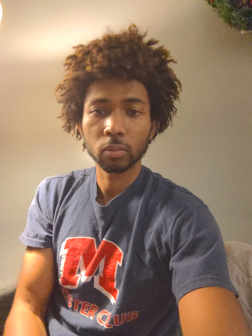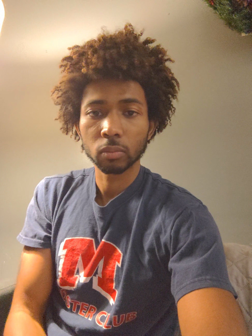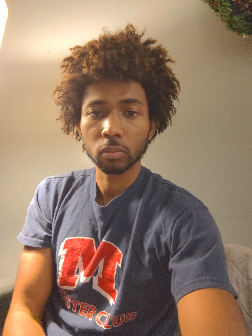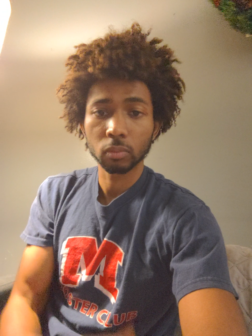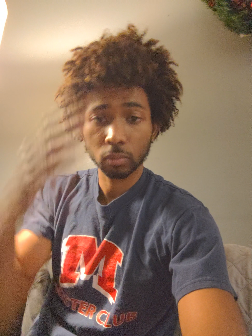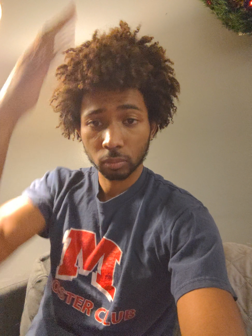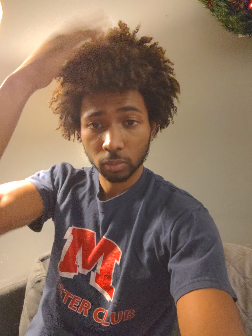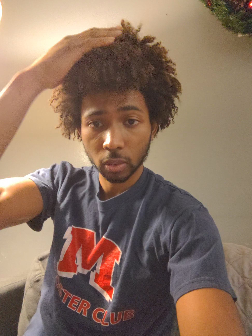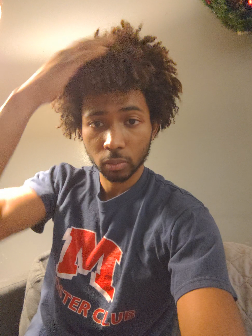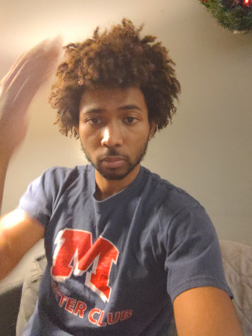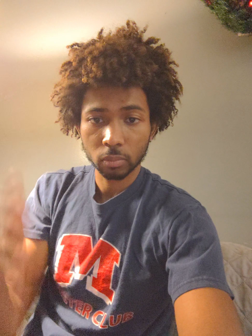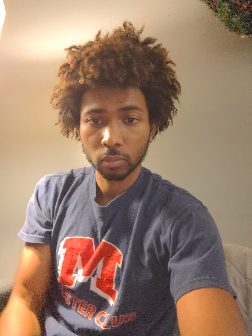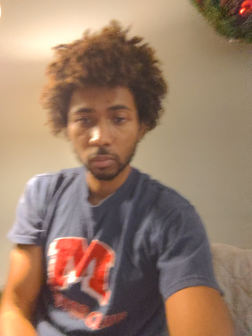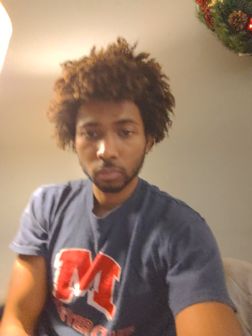hat